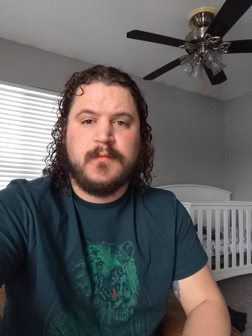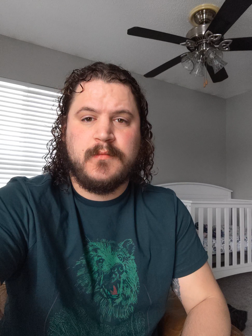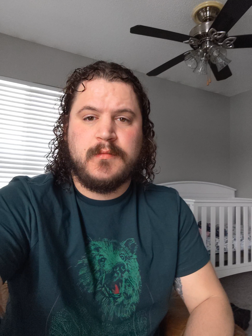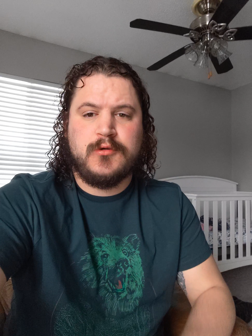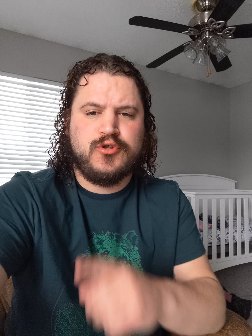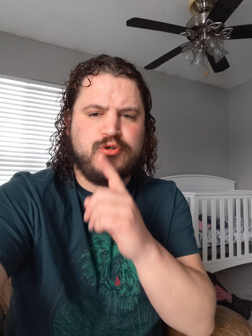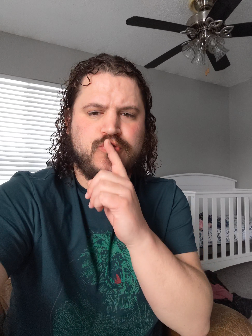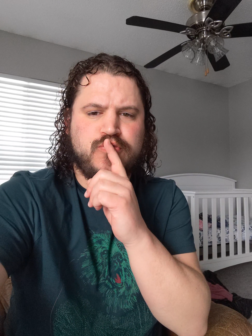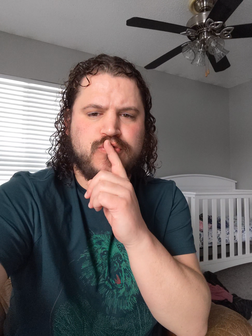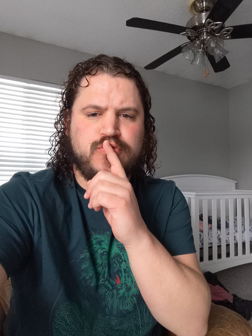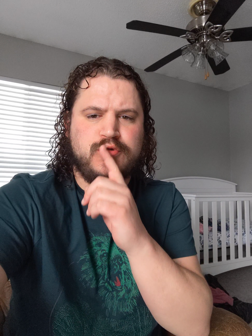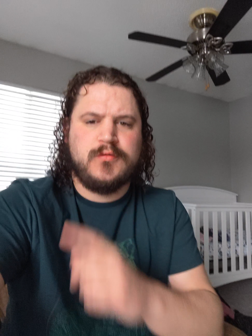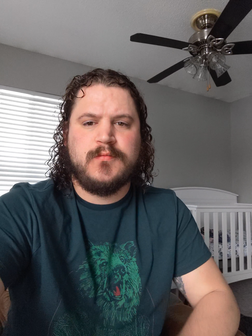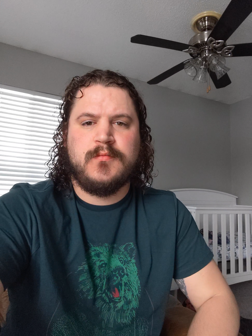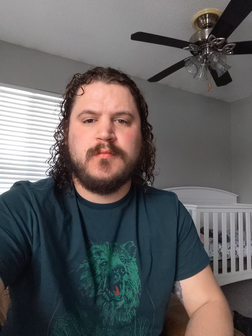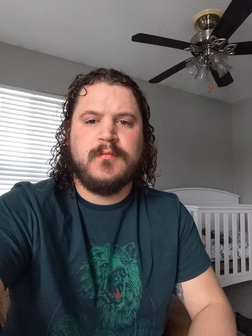shhh